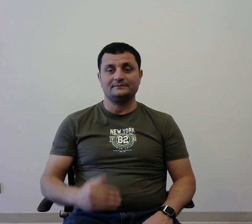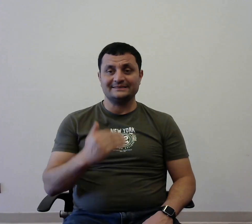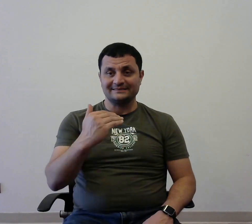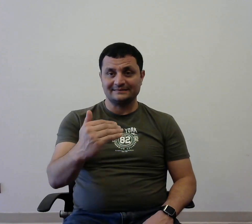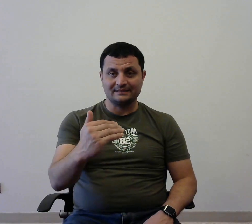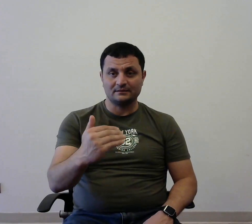siz